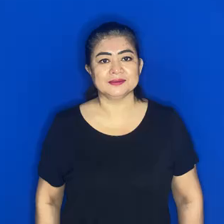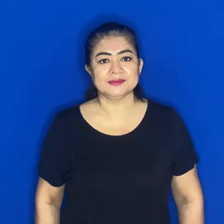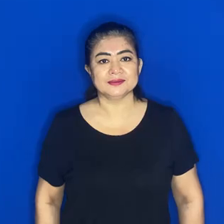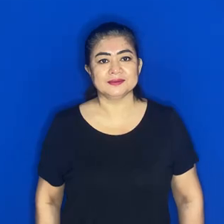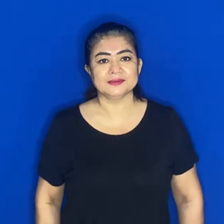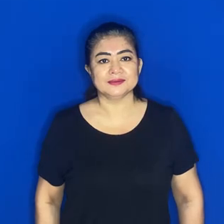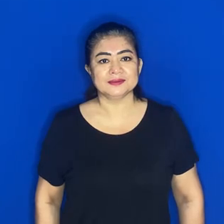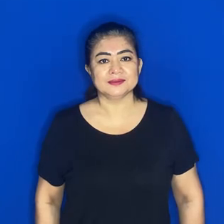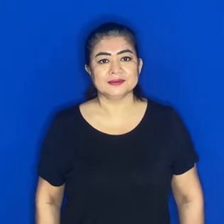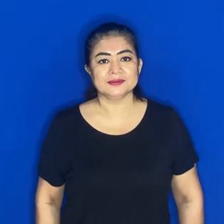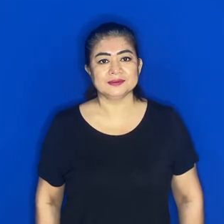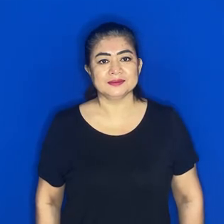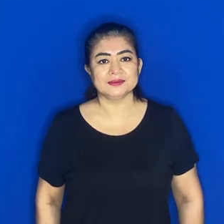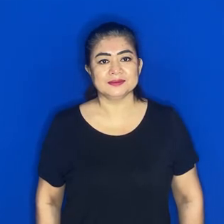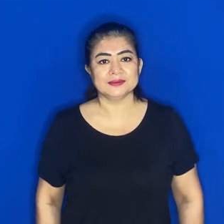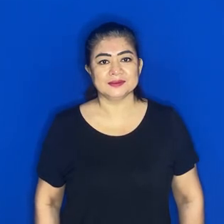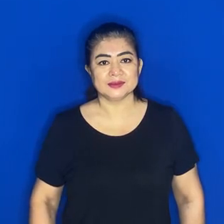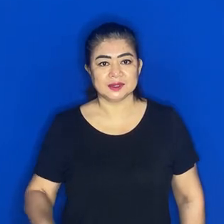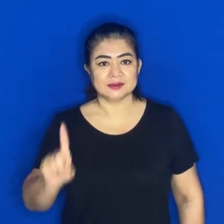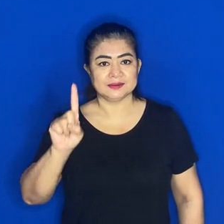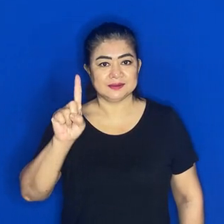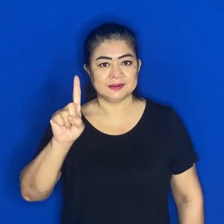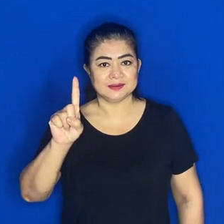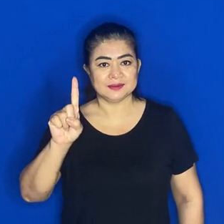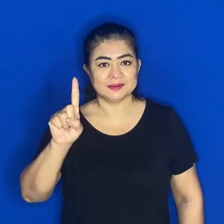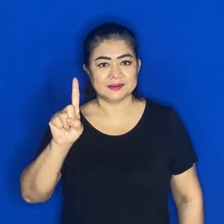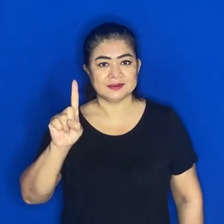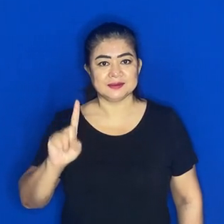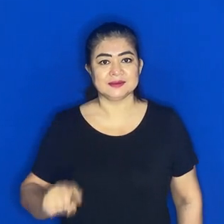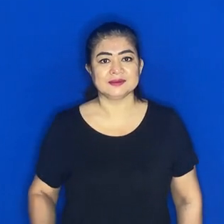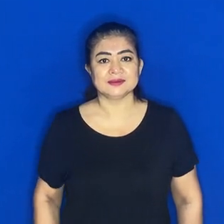one